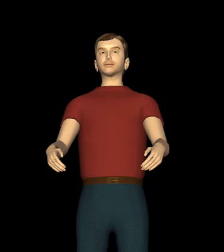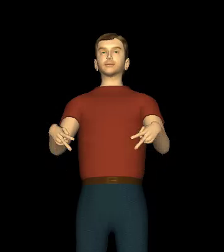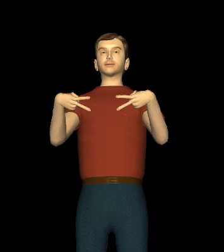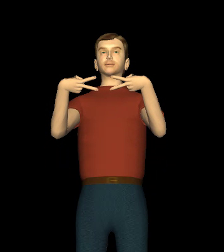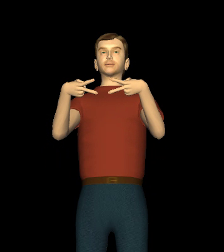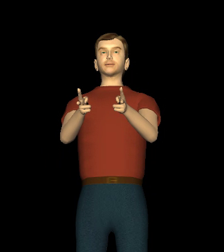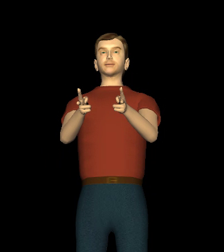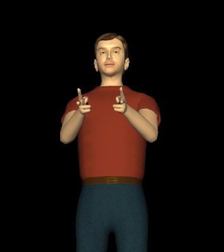تفويض